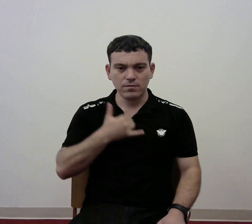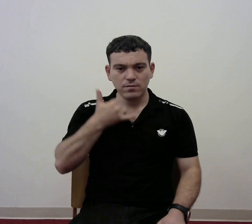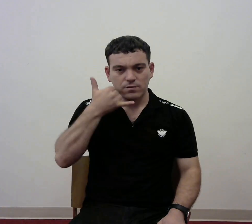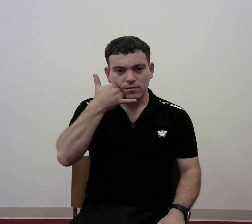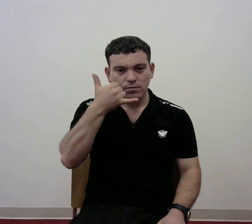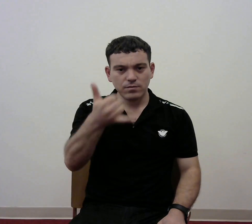zəng